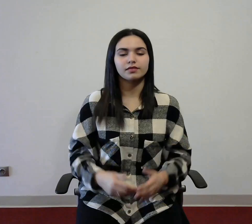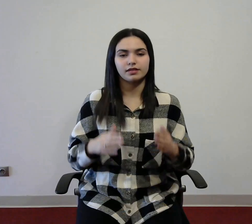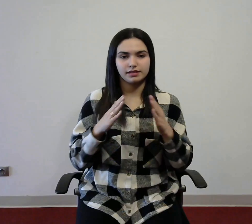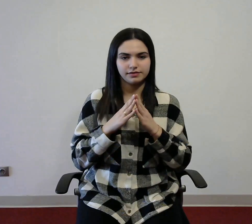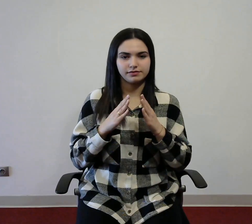ev